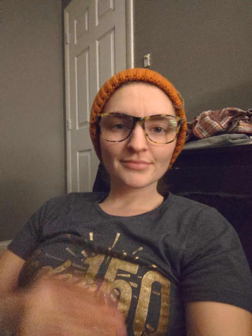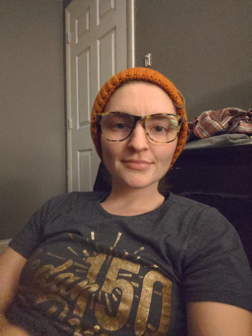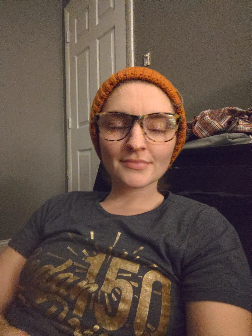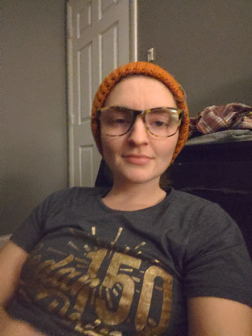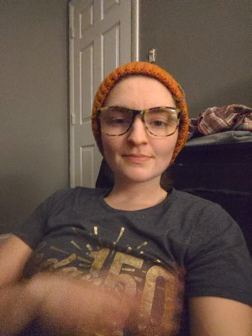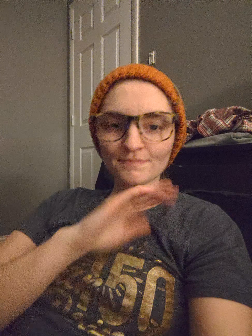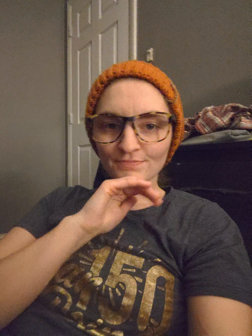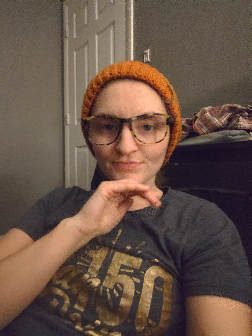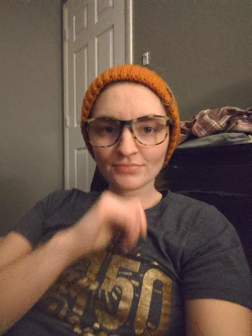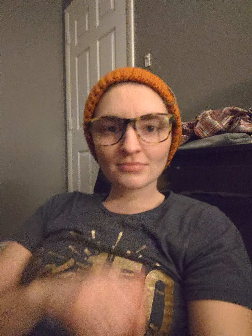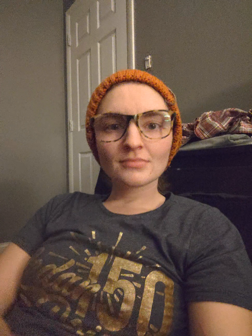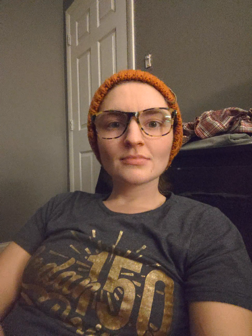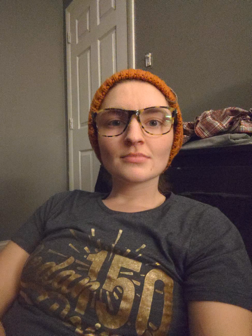pig